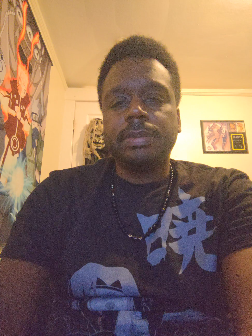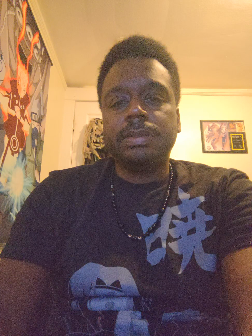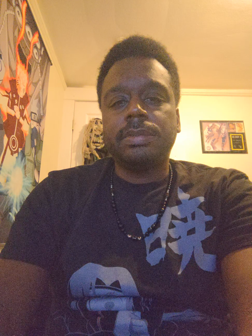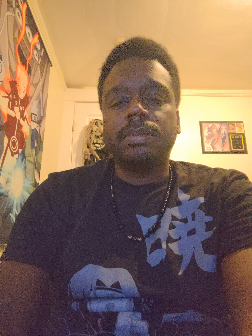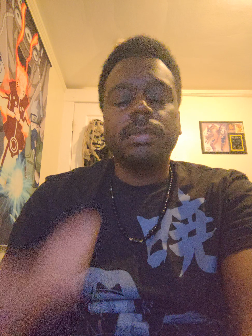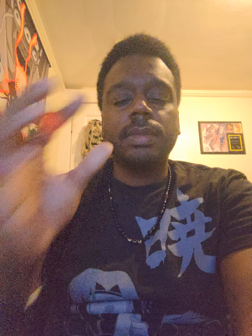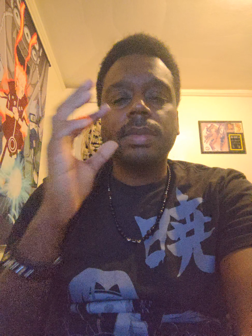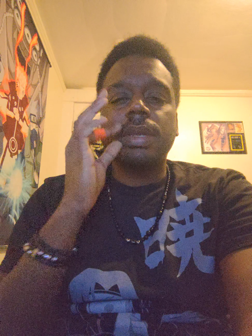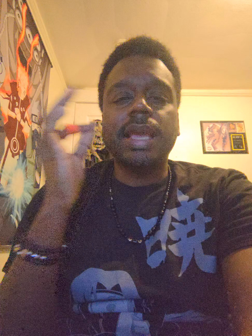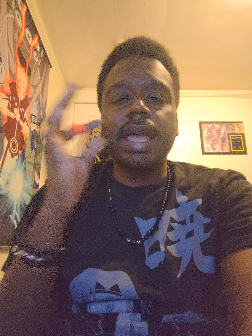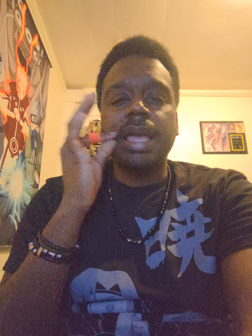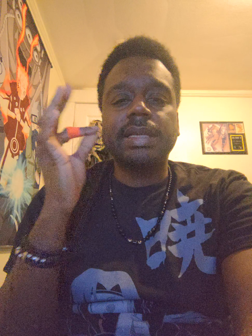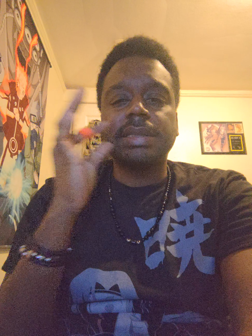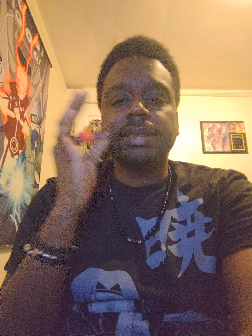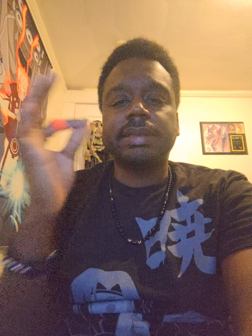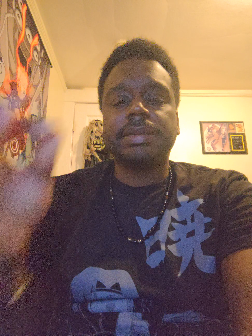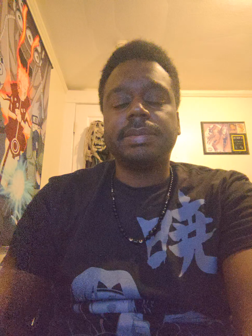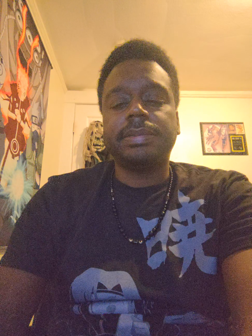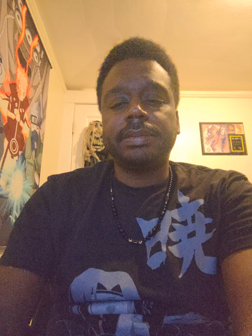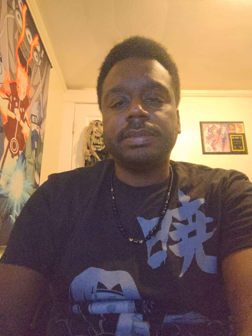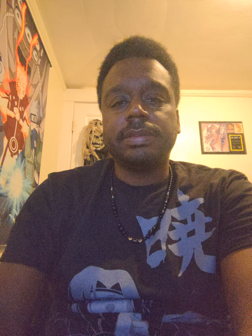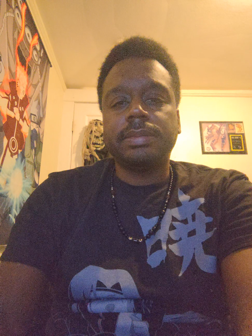cat